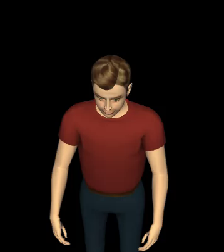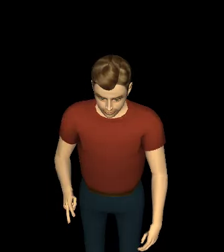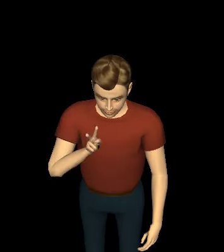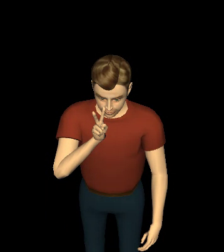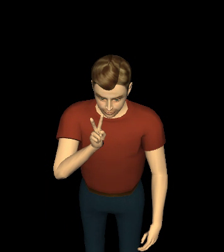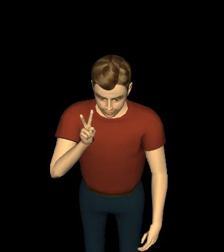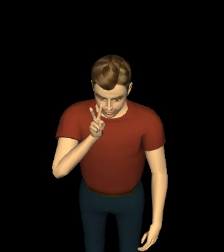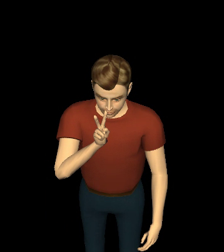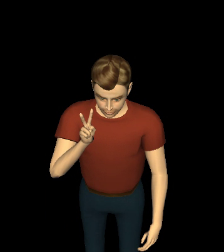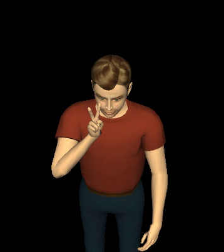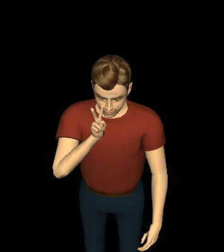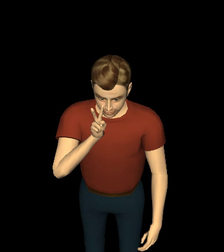مضحك